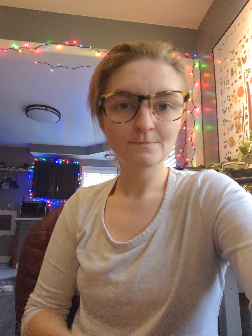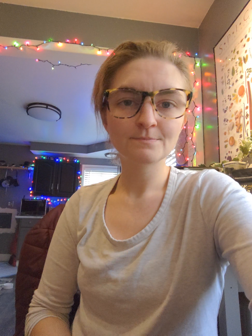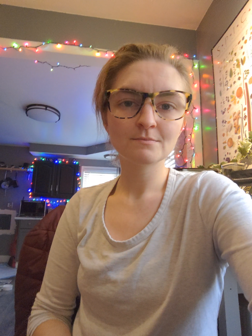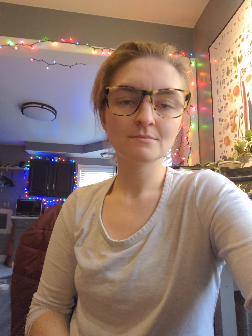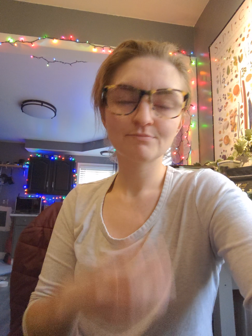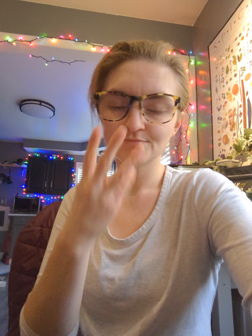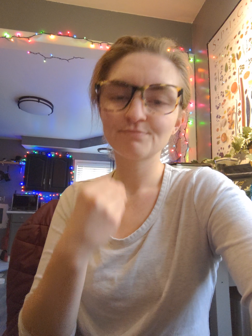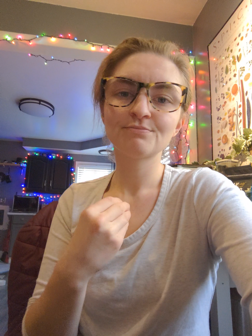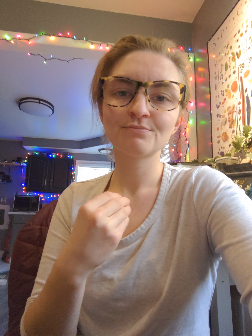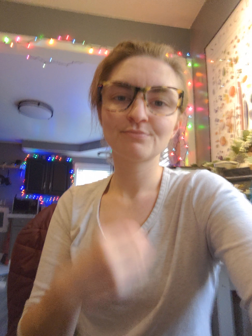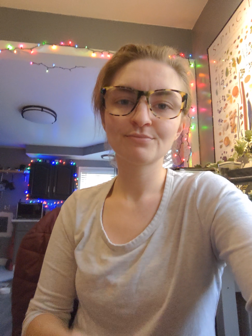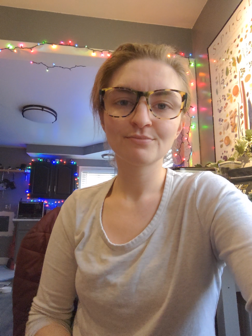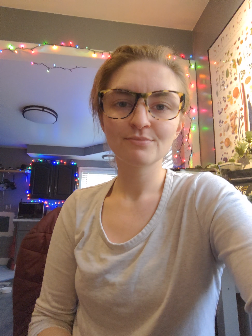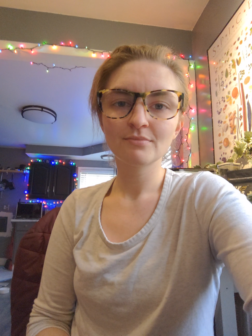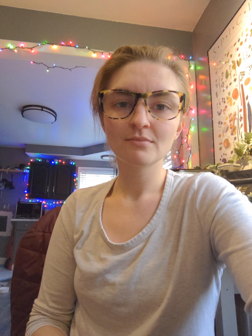nap